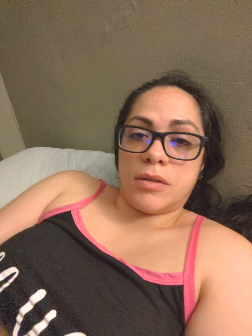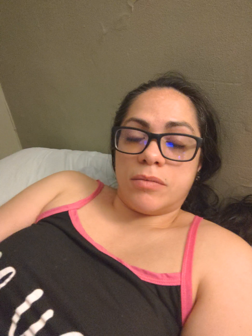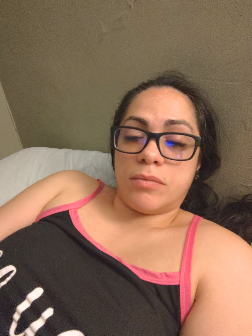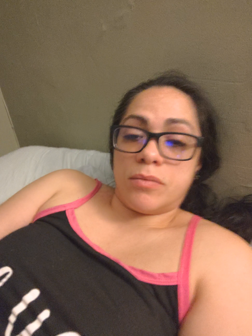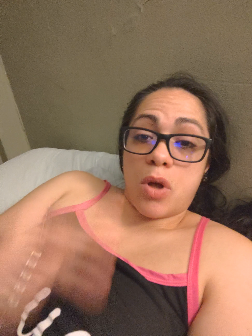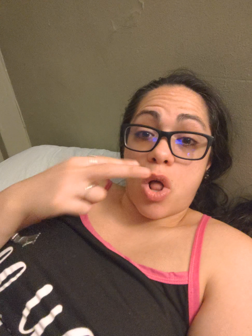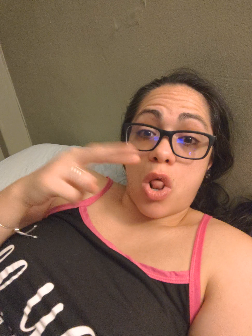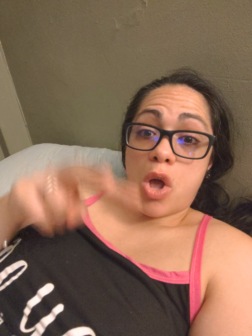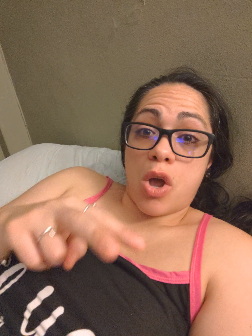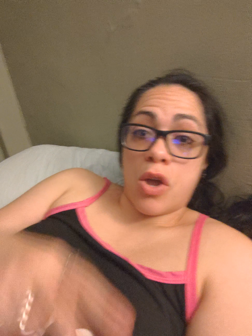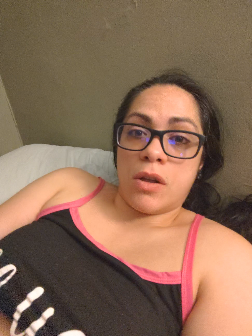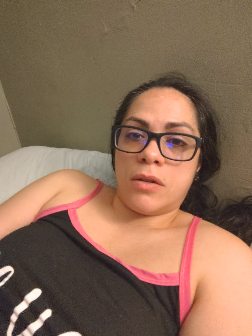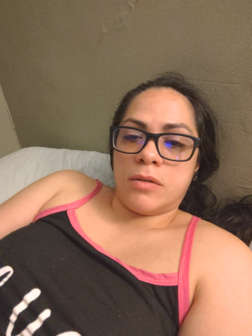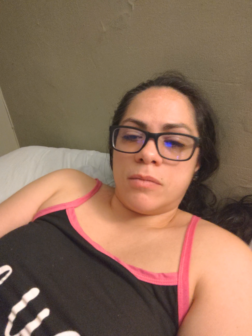look